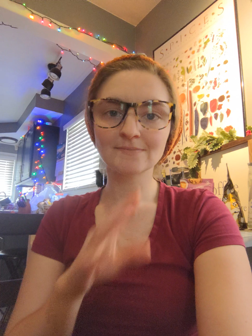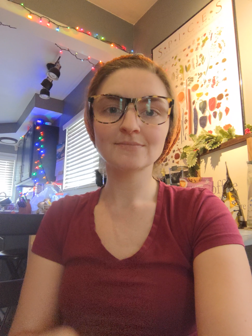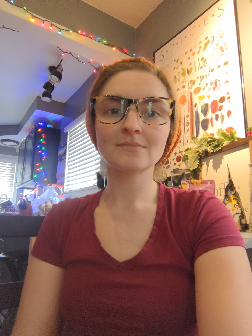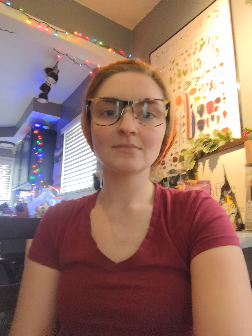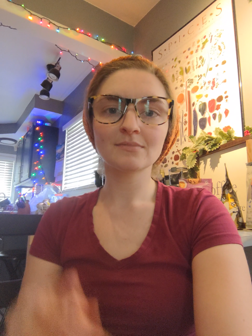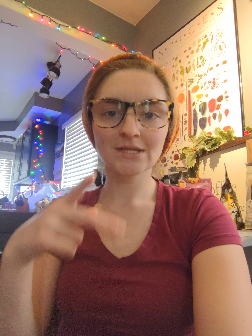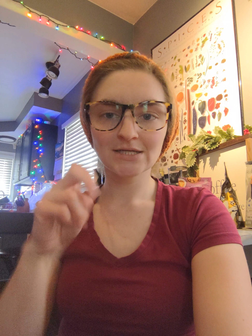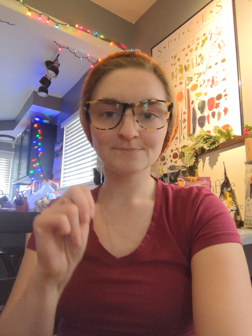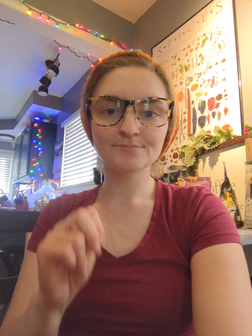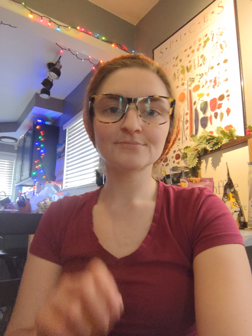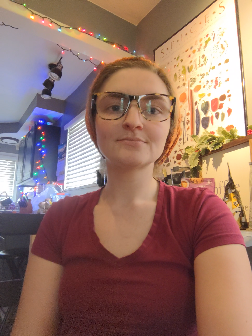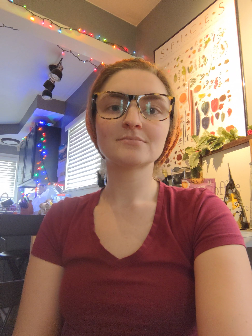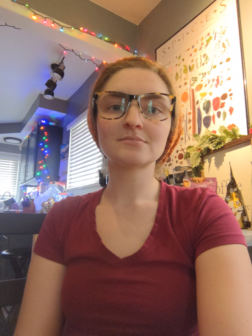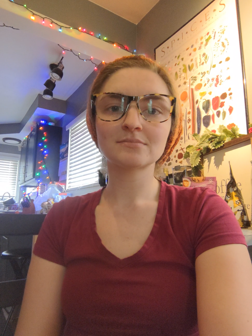pen